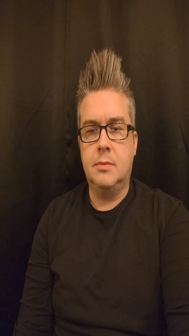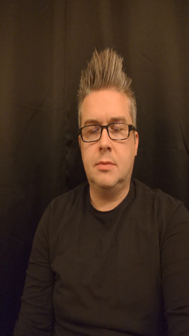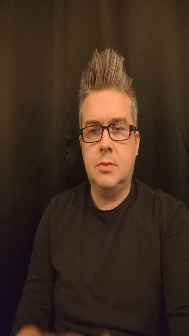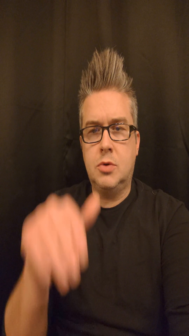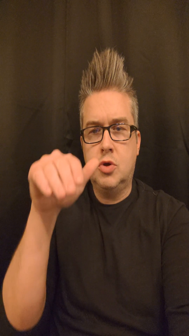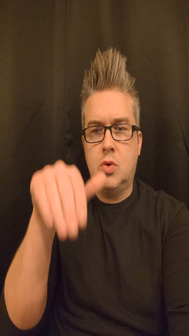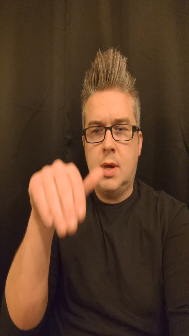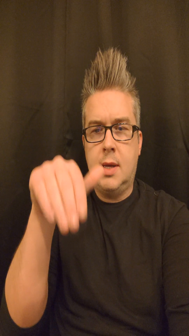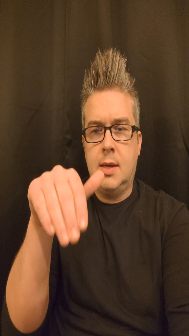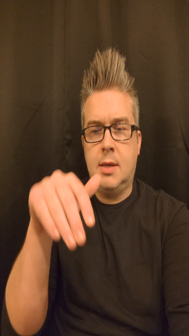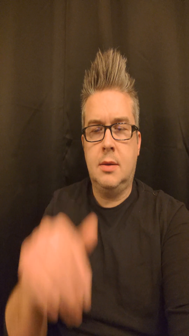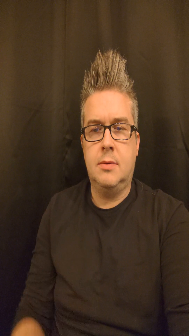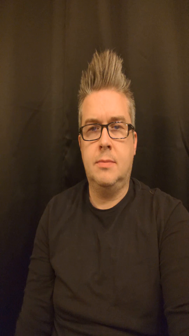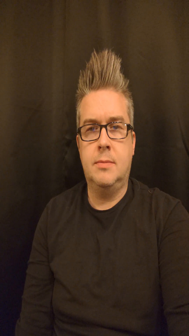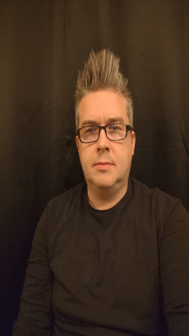night